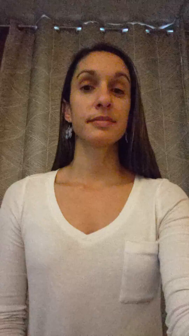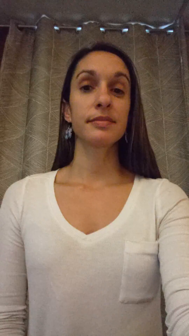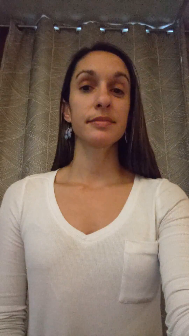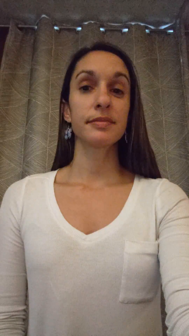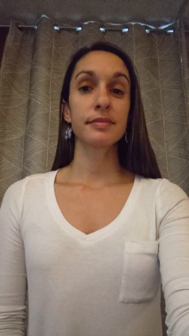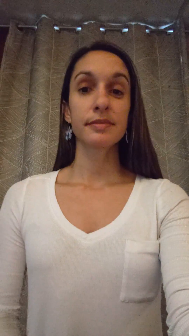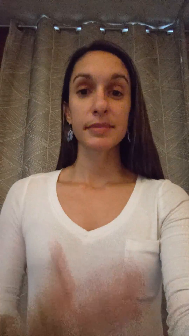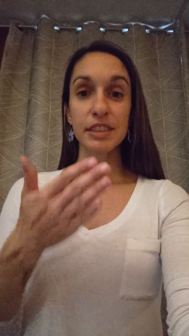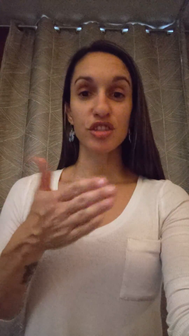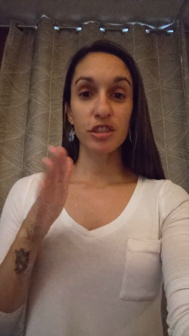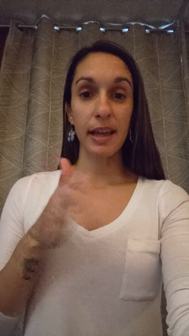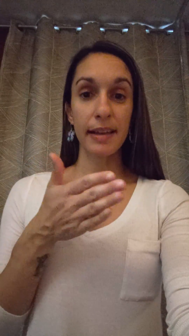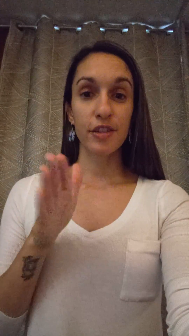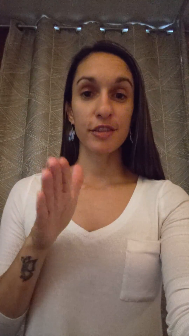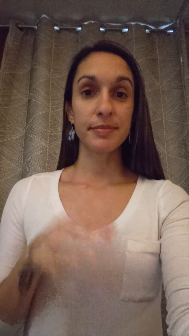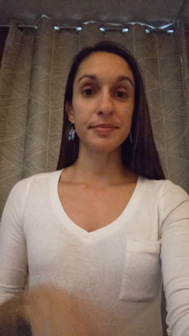share